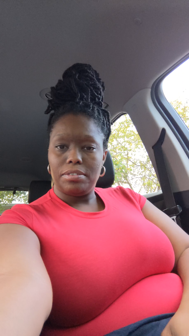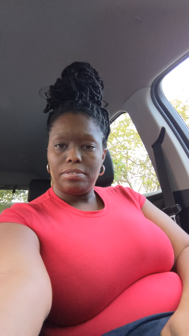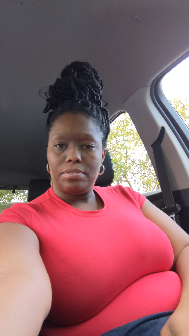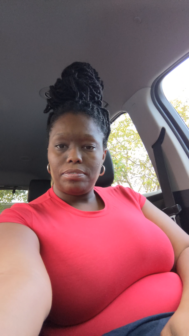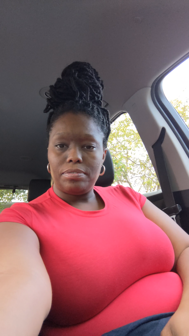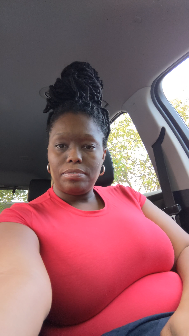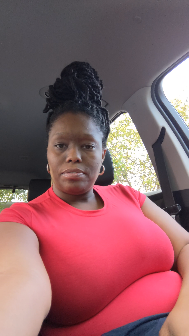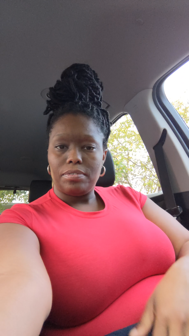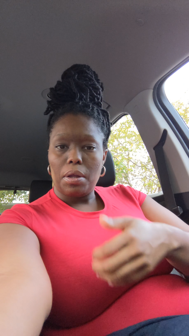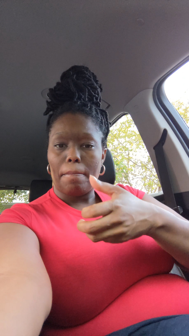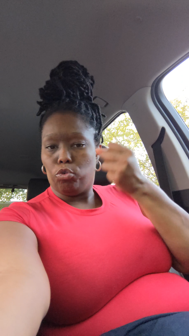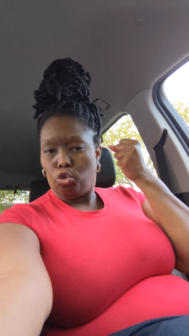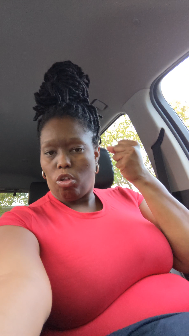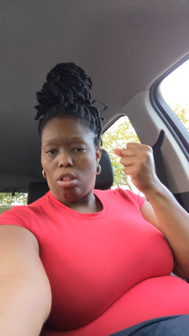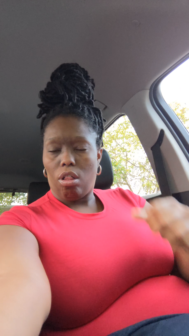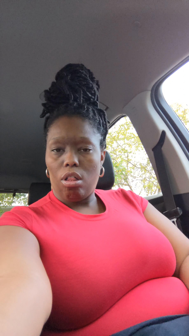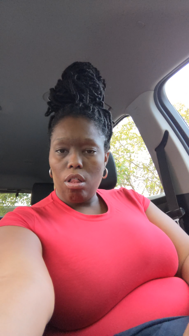pull